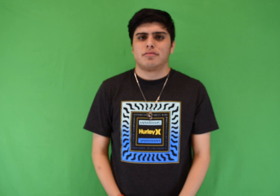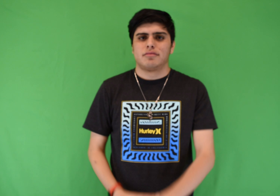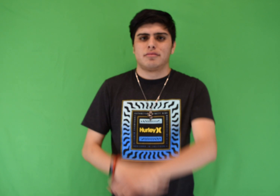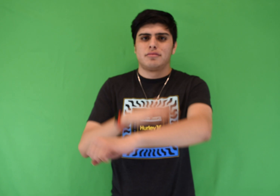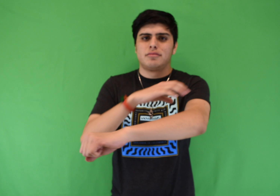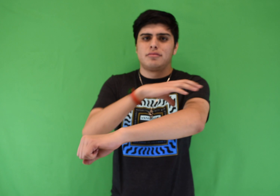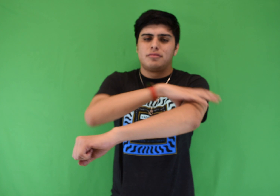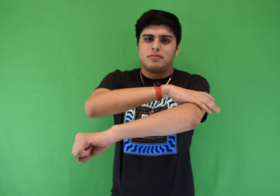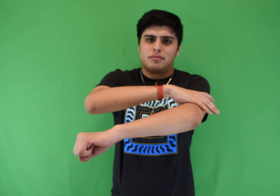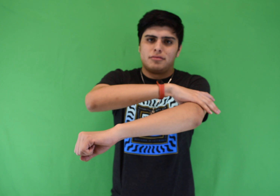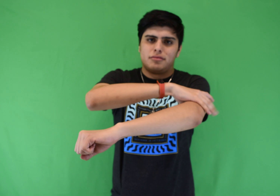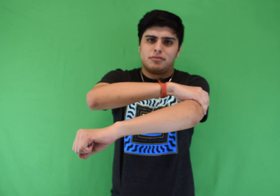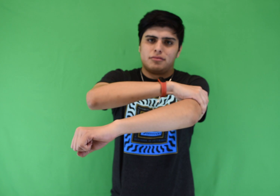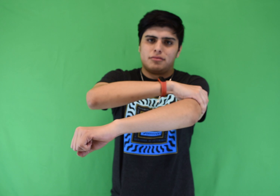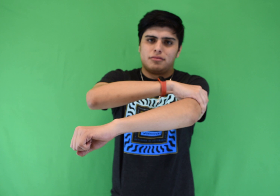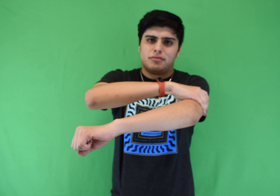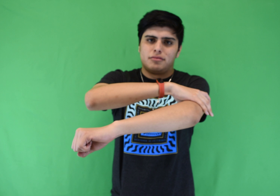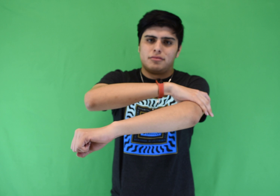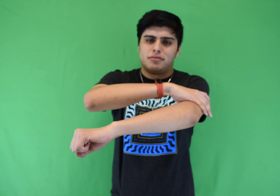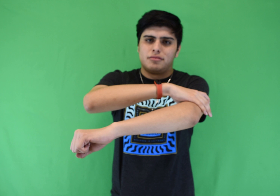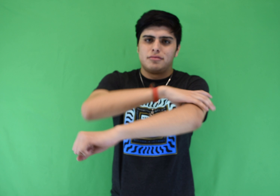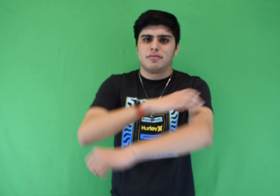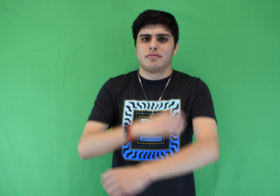presión arterial